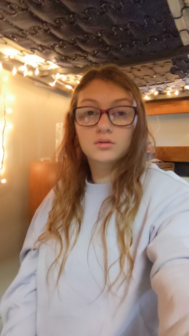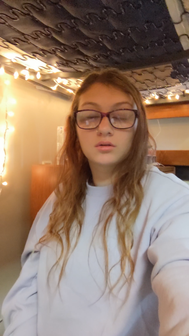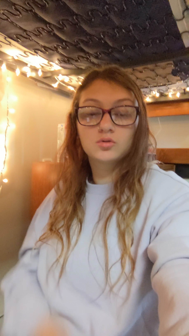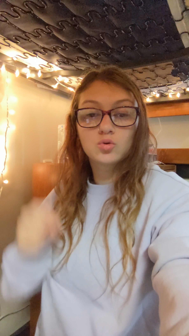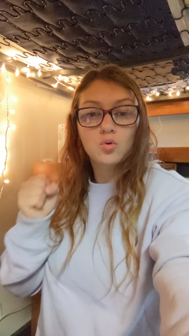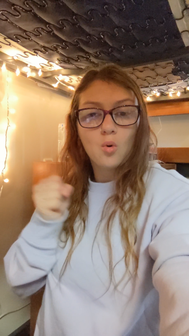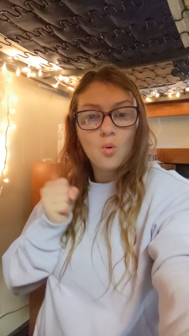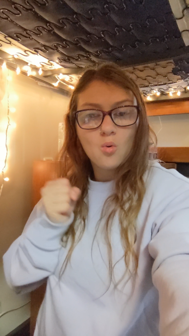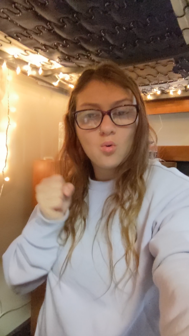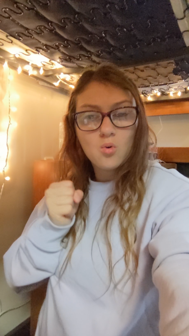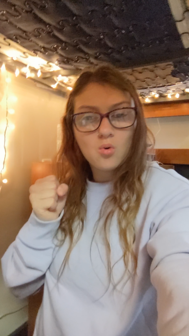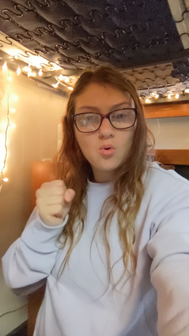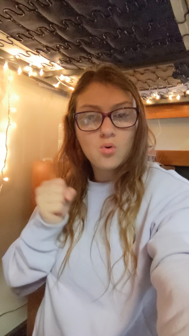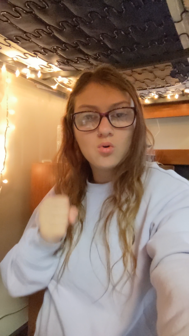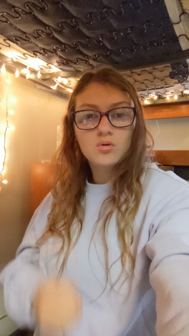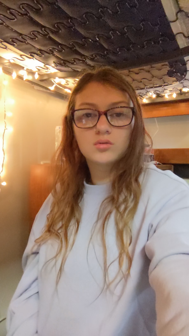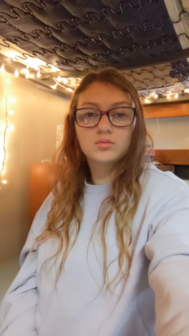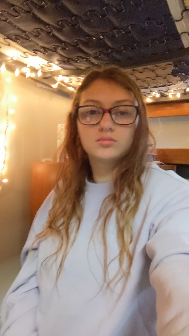cold